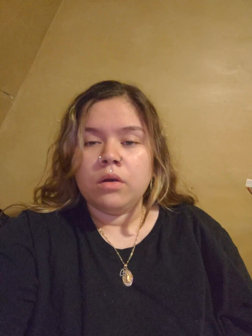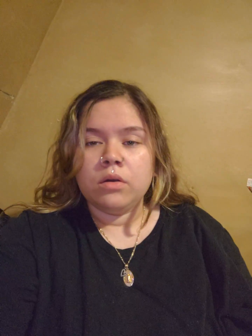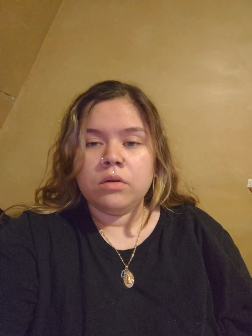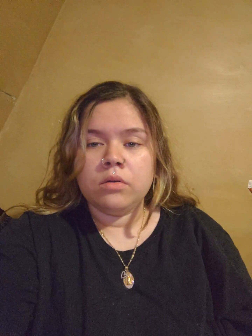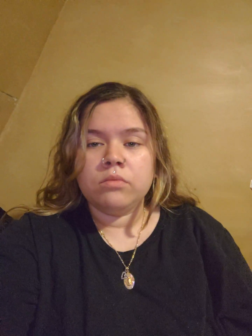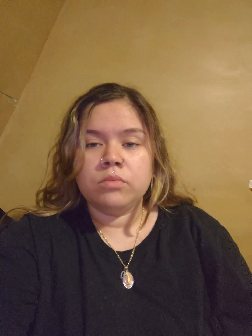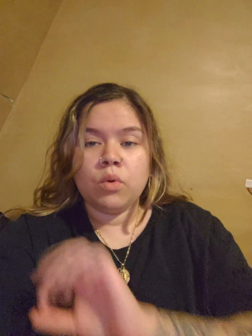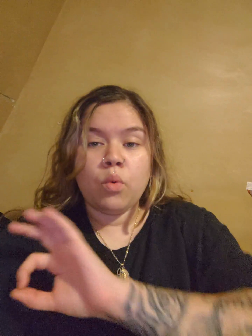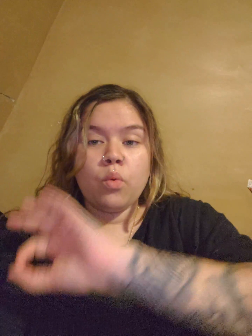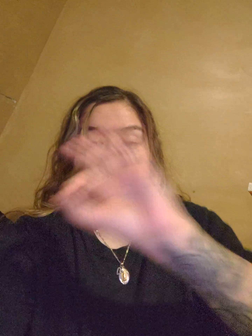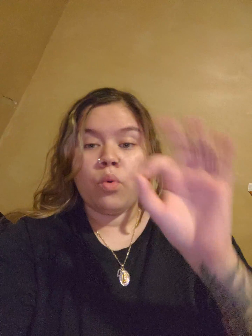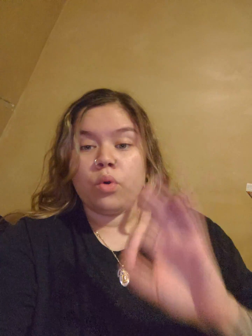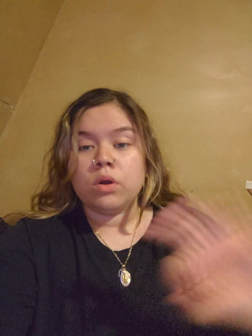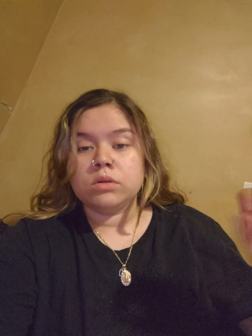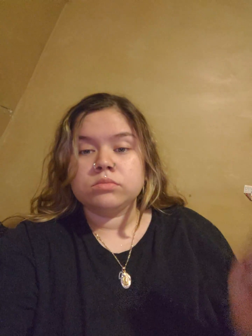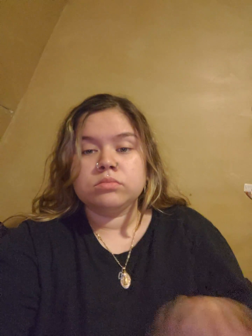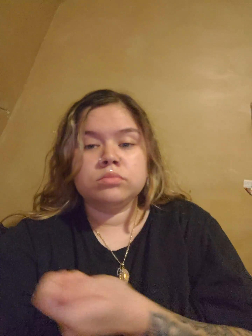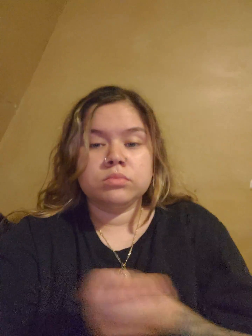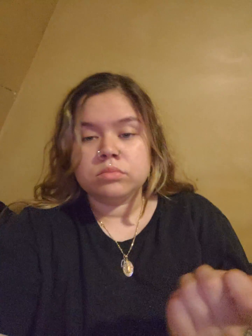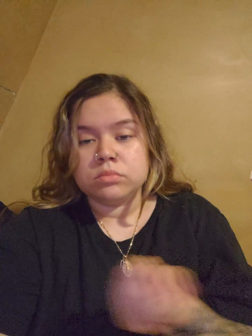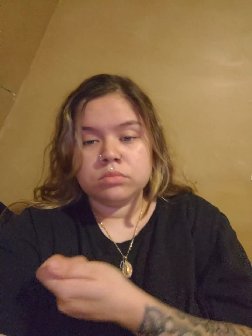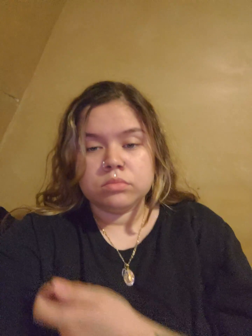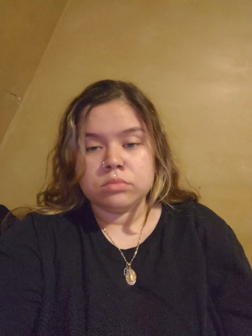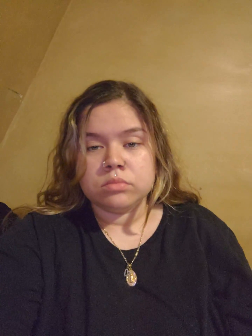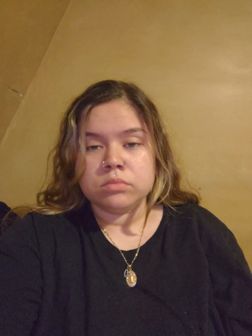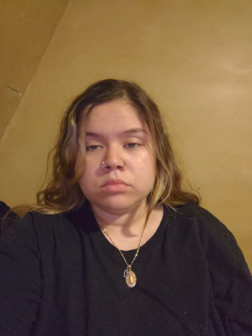hose